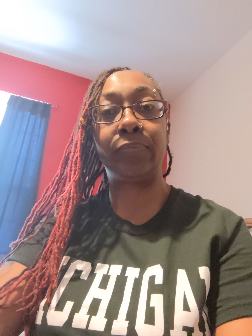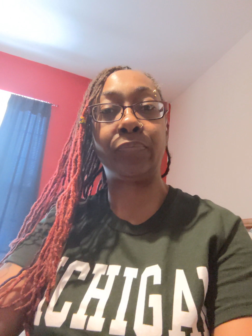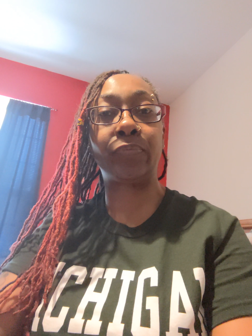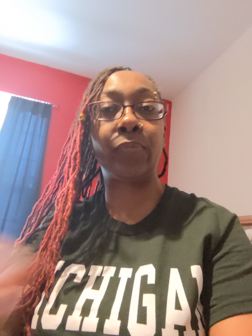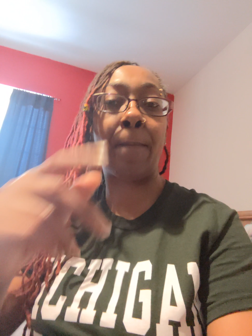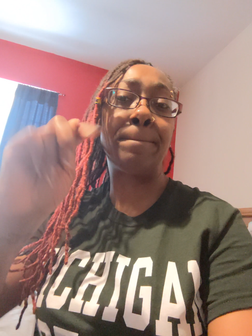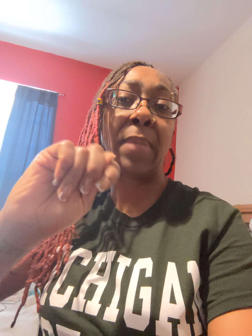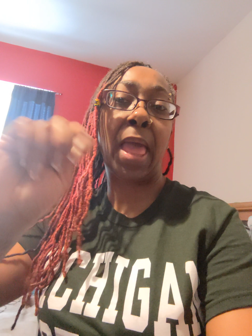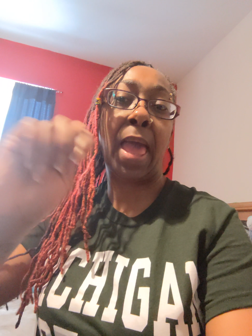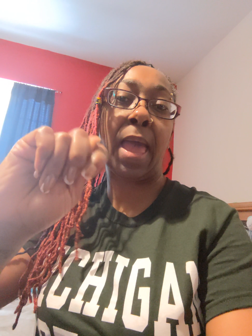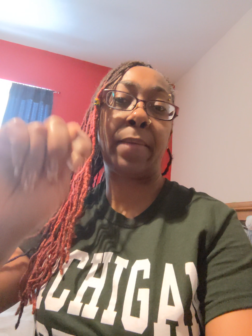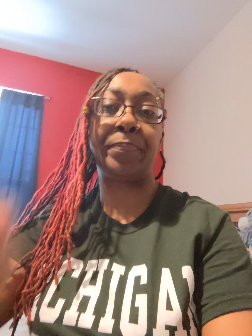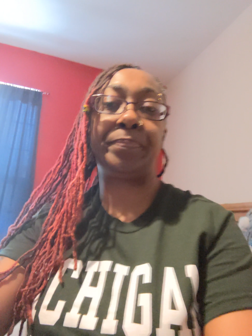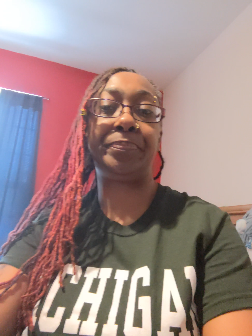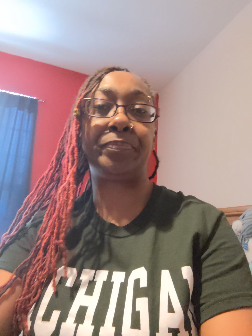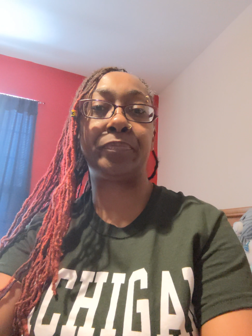potty